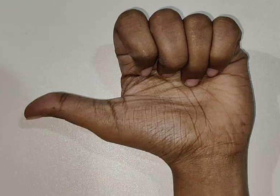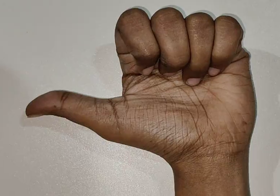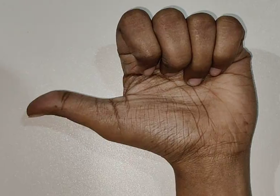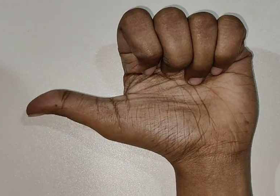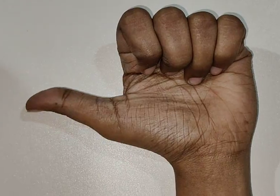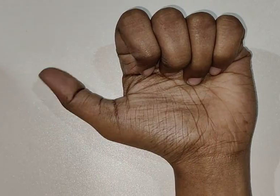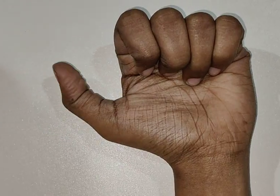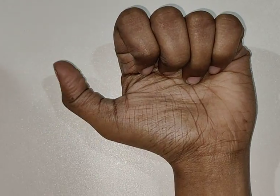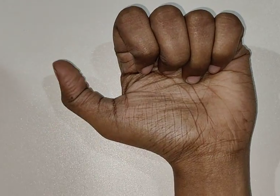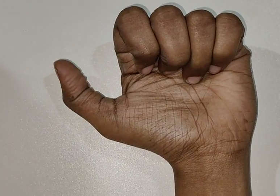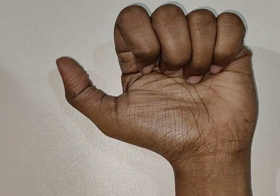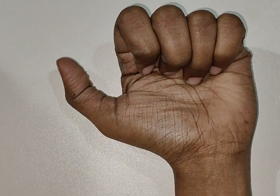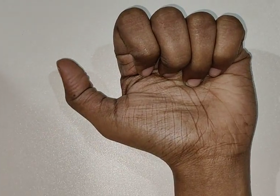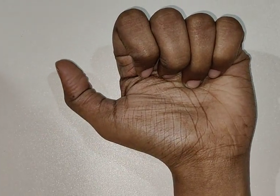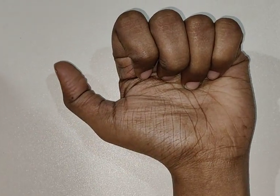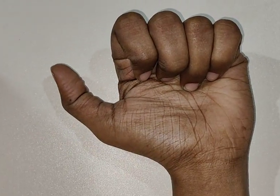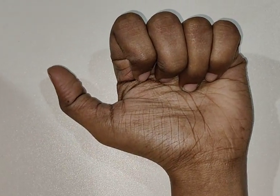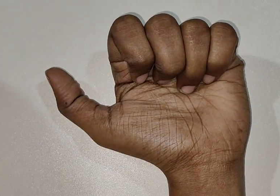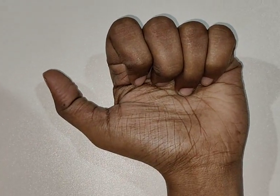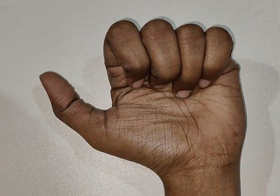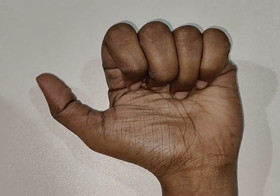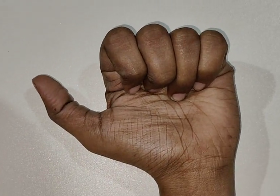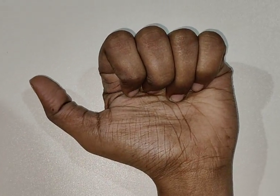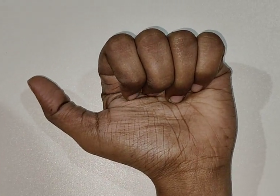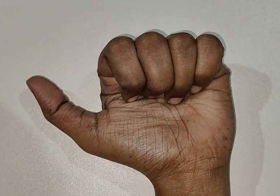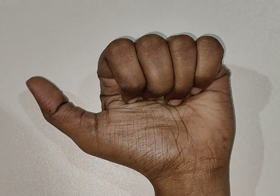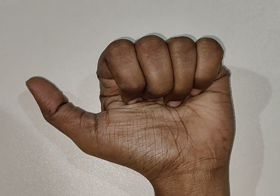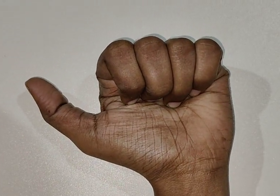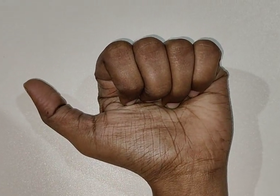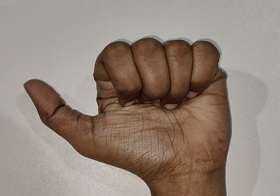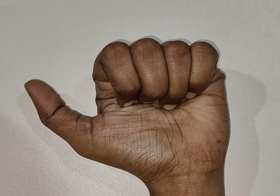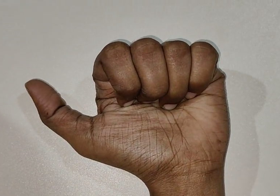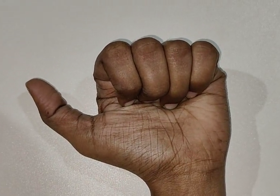ഏ